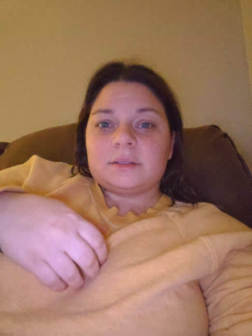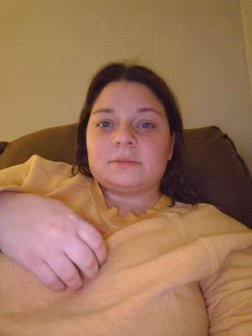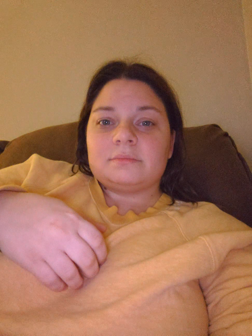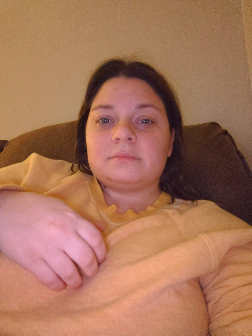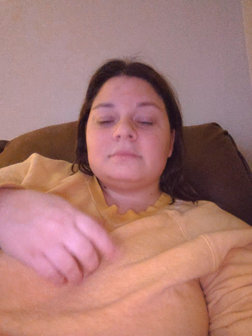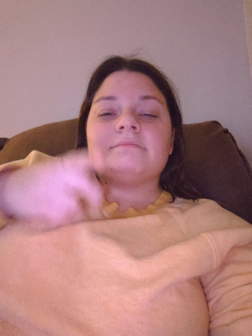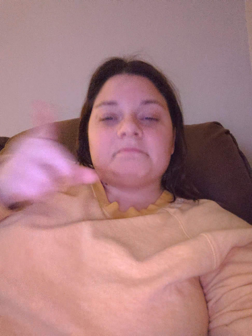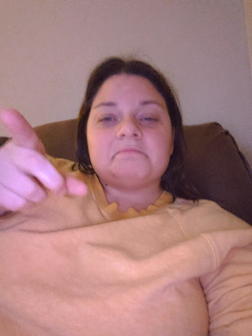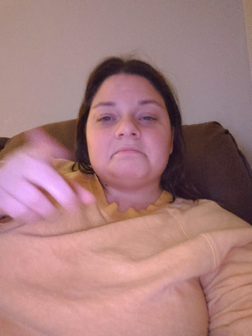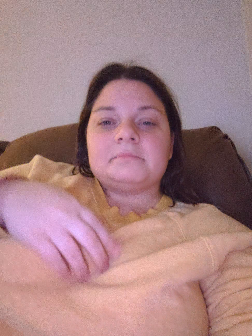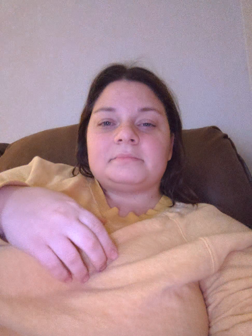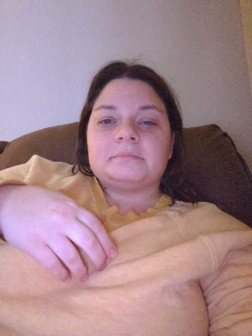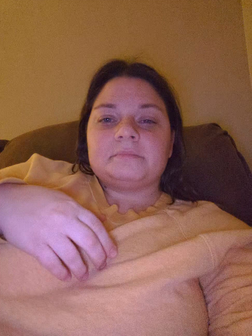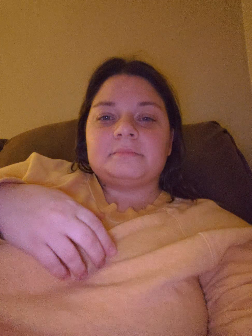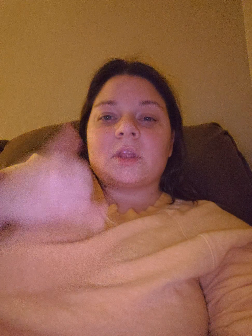he/she/it